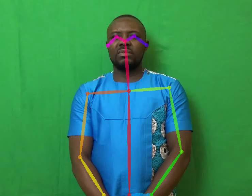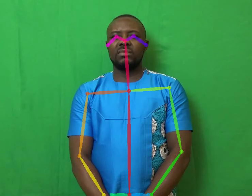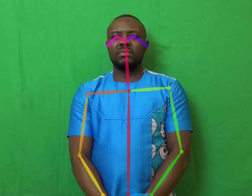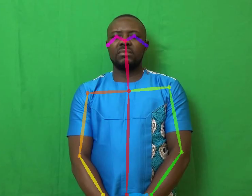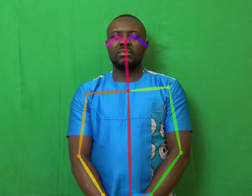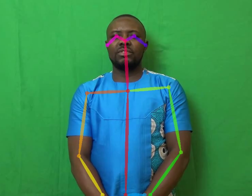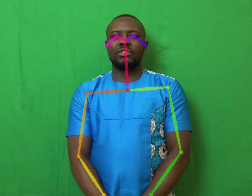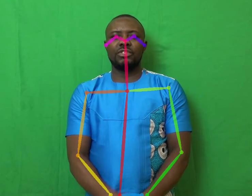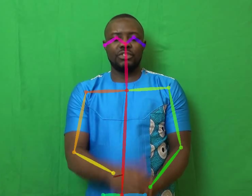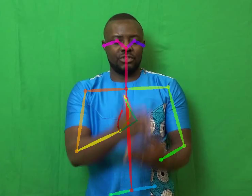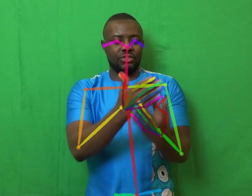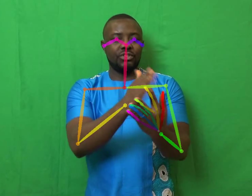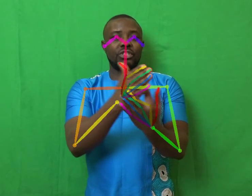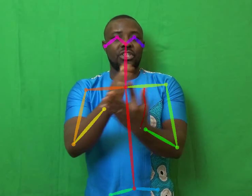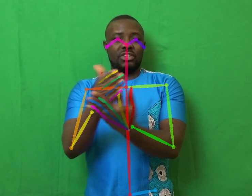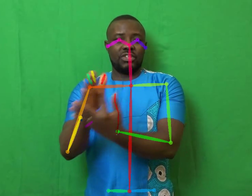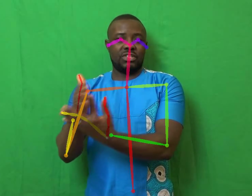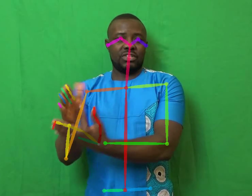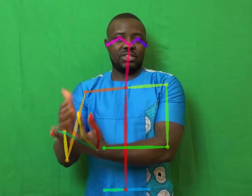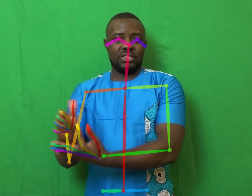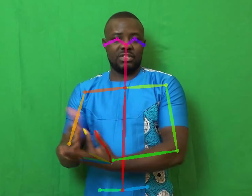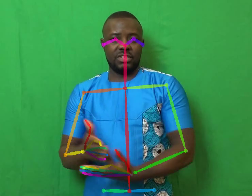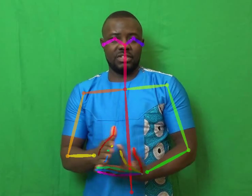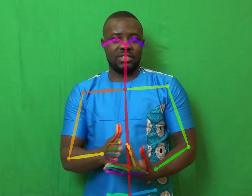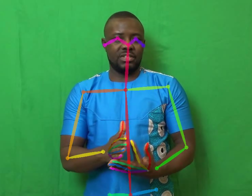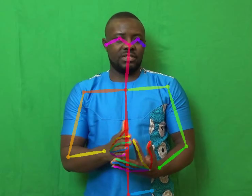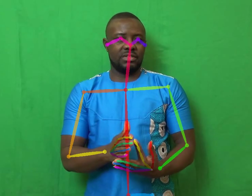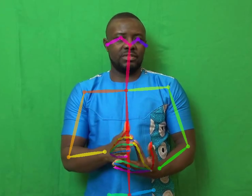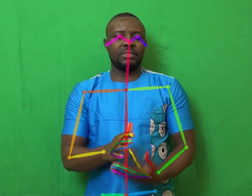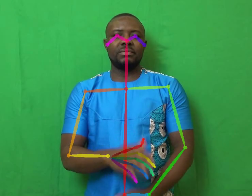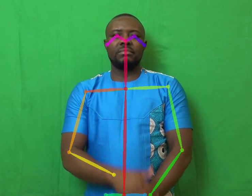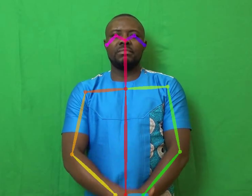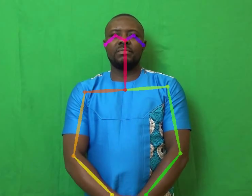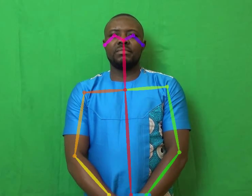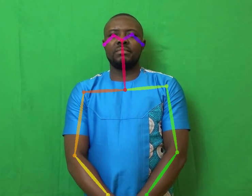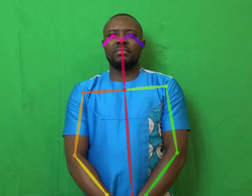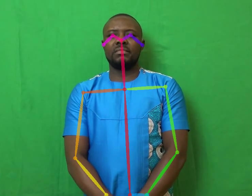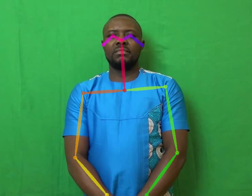share